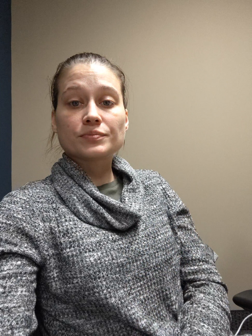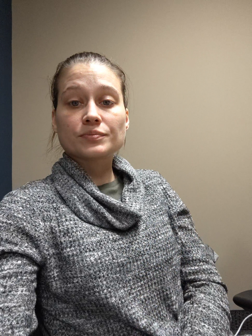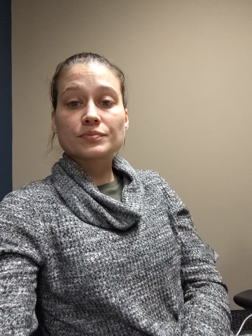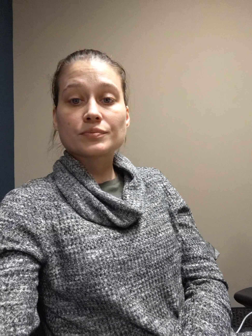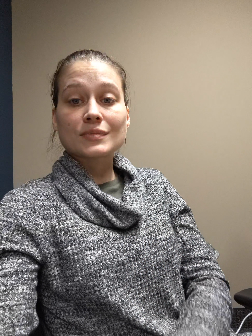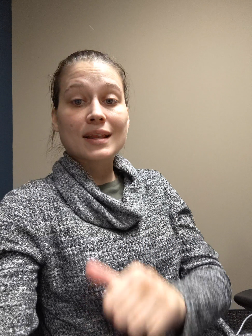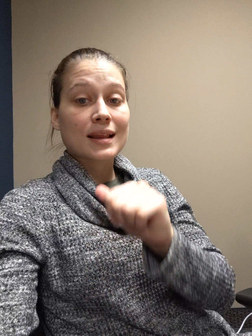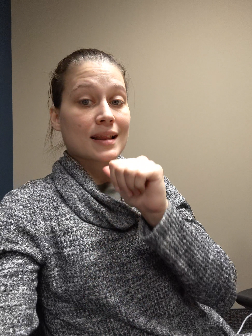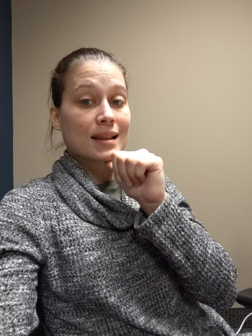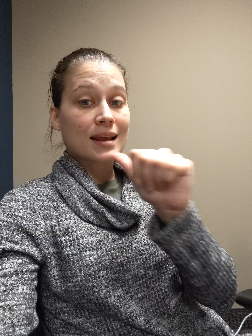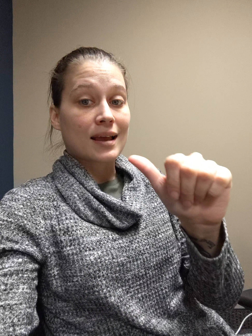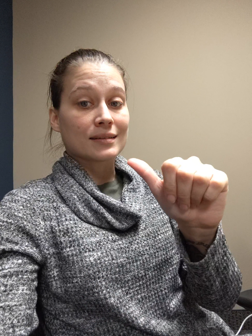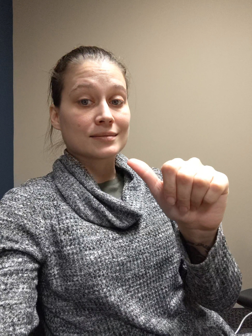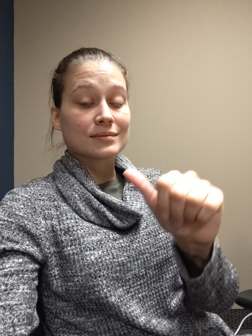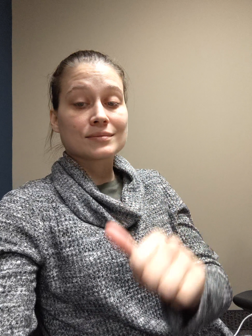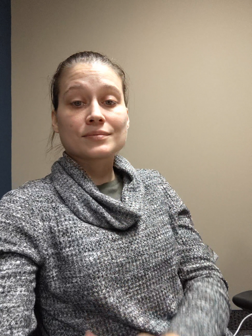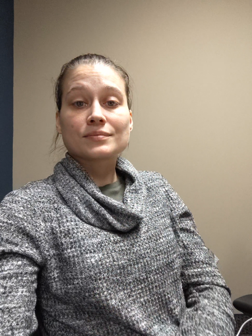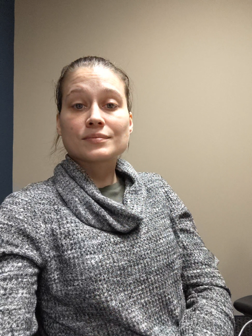not